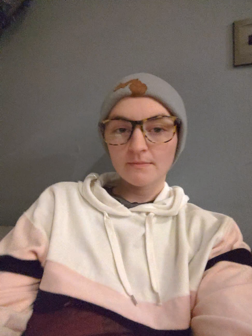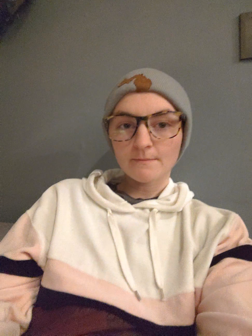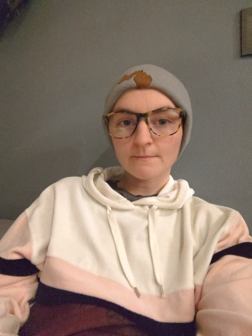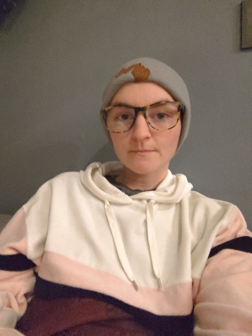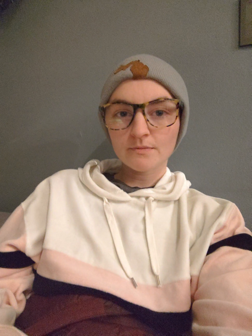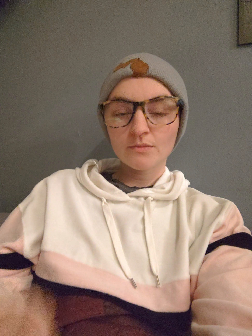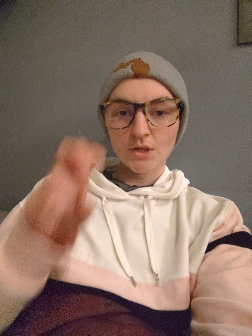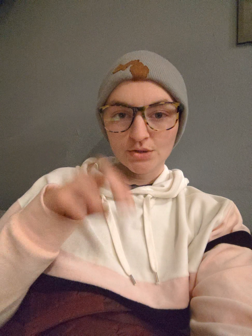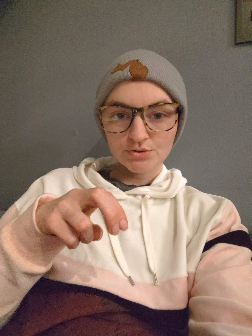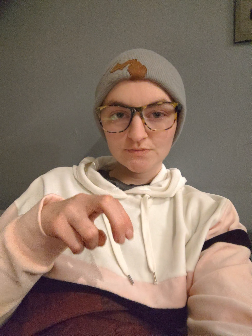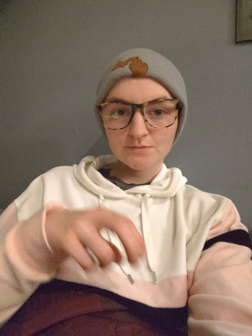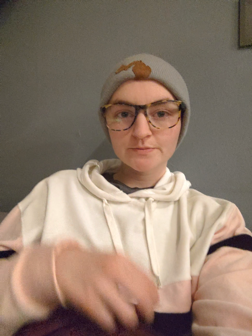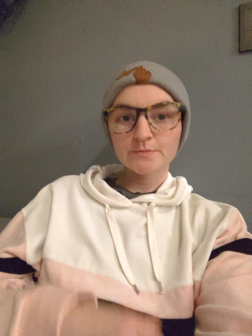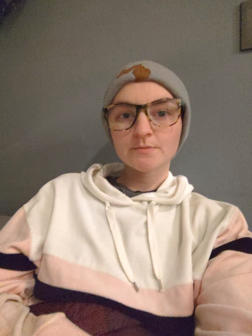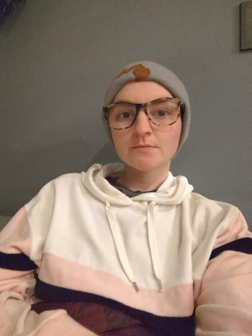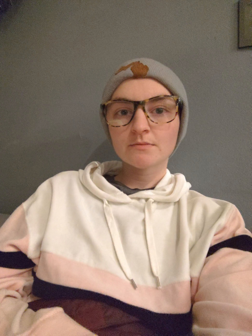chair